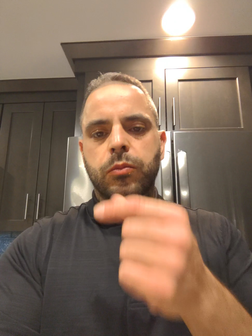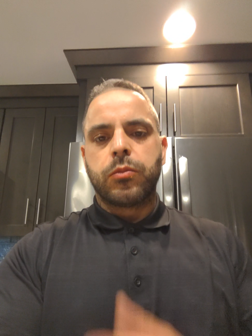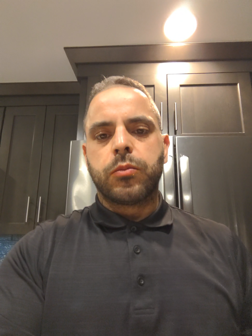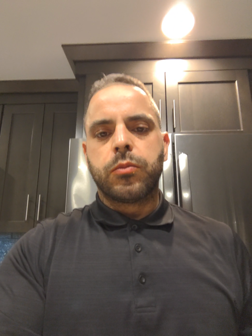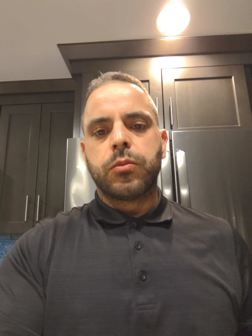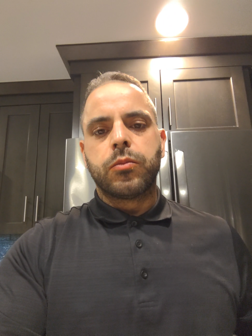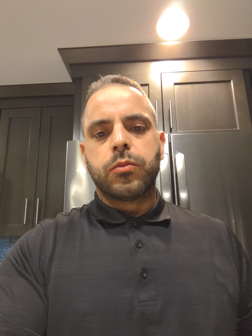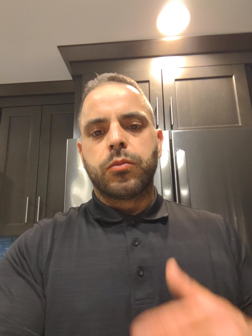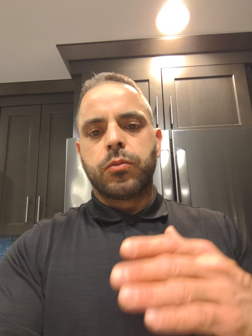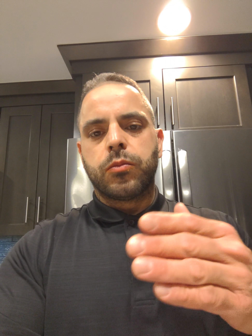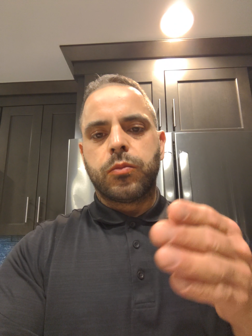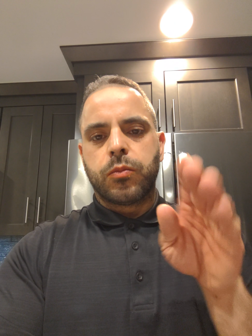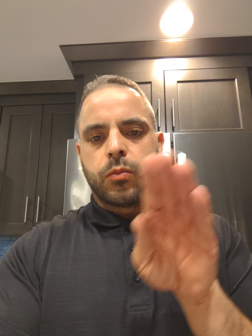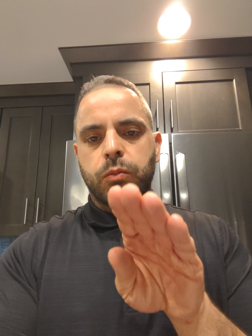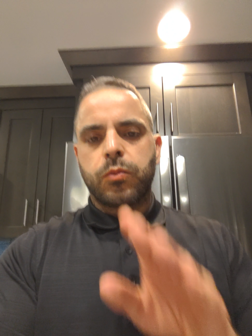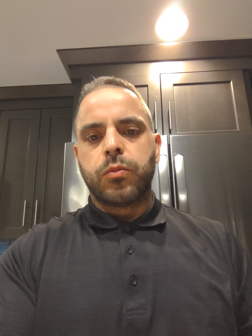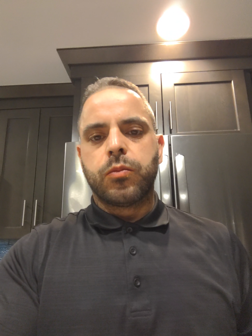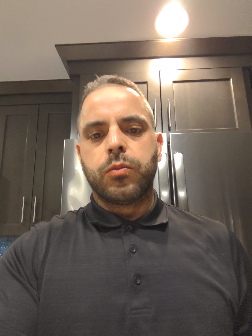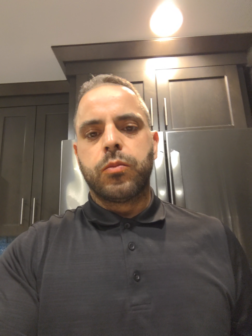close